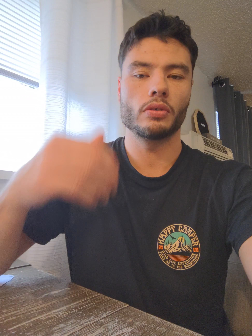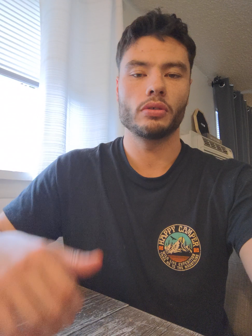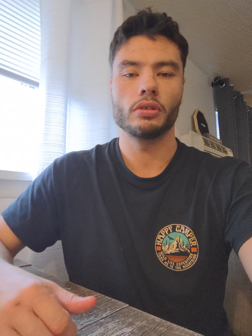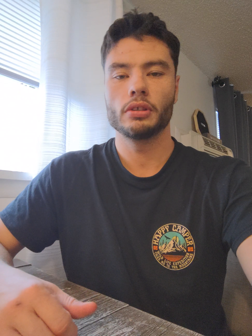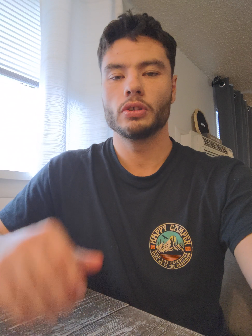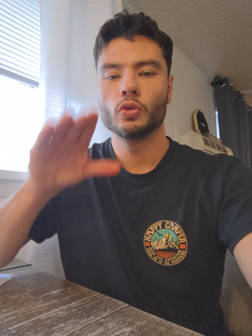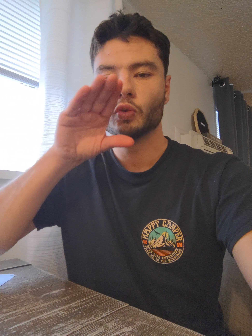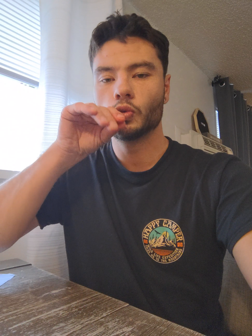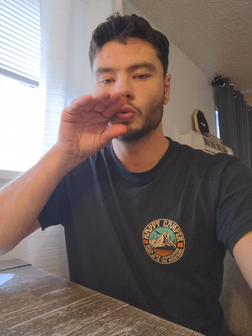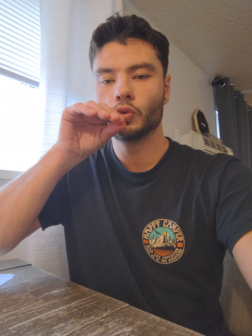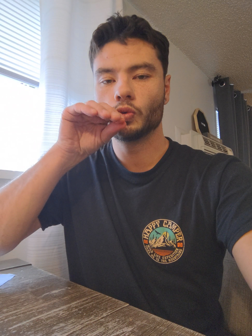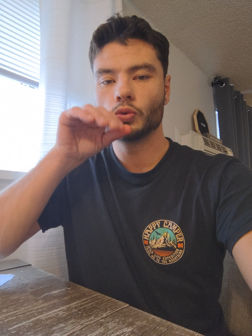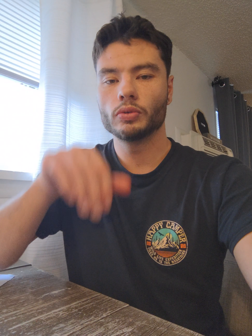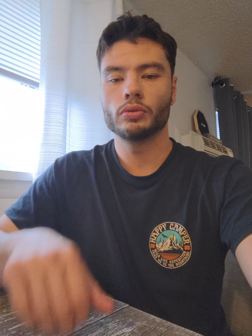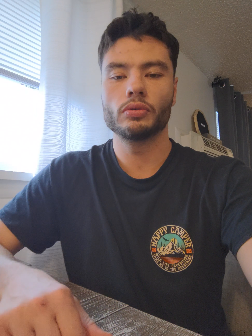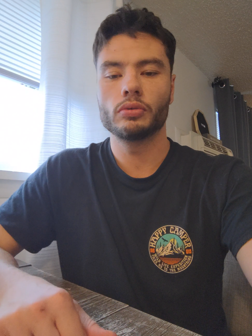goose